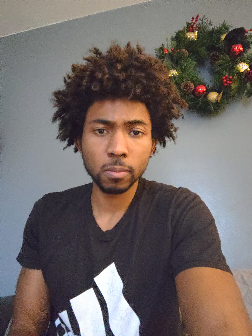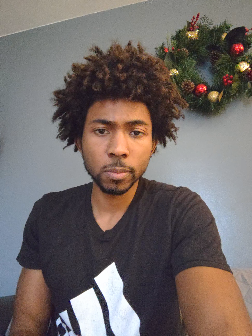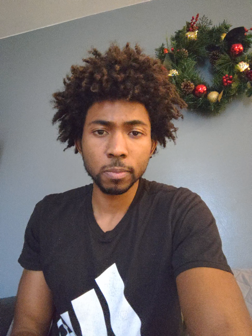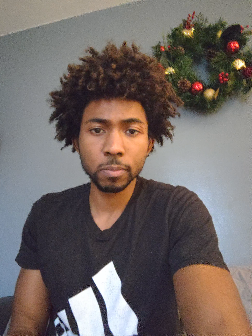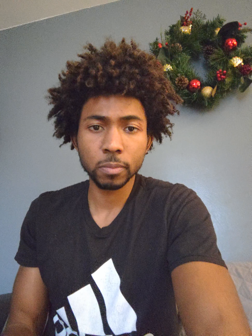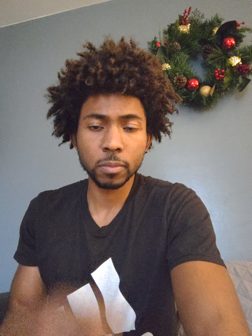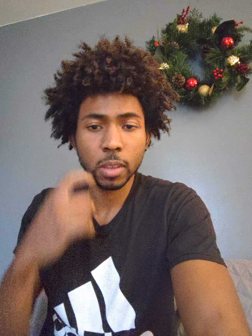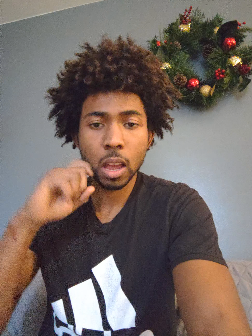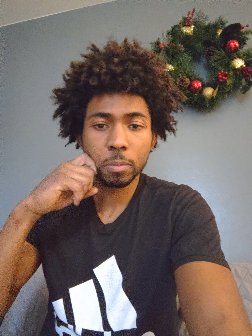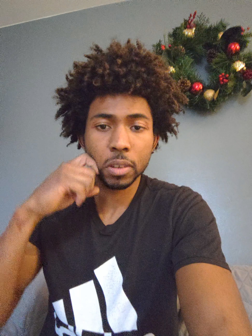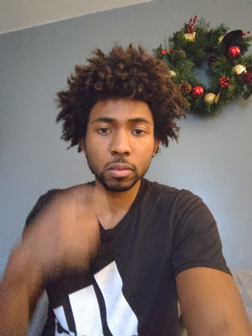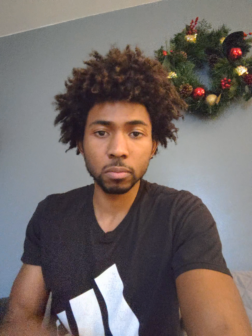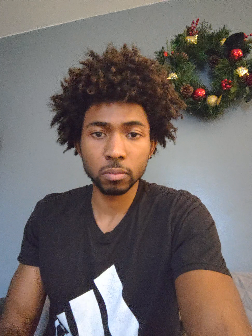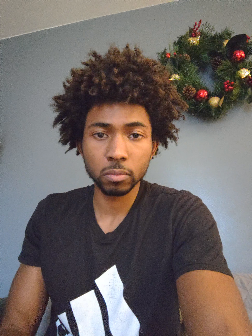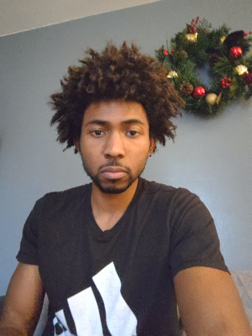apple